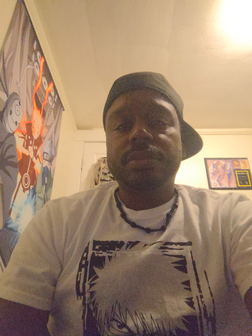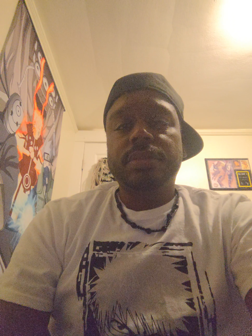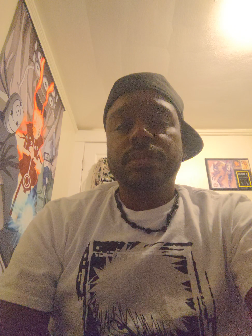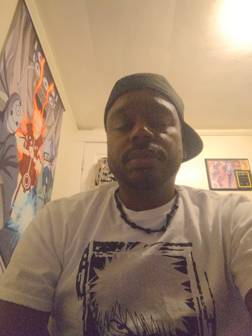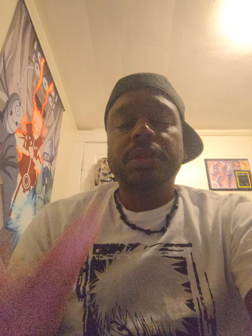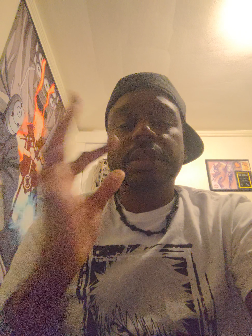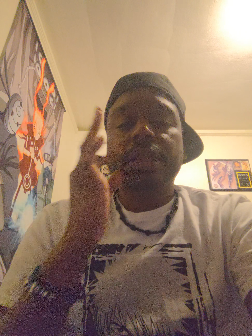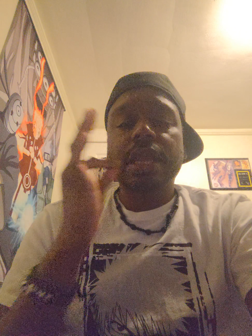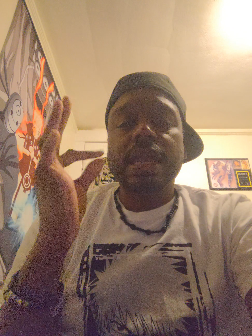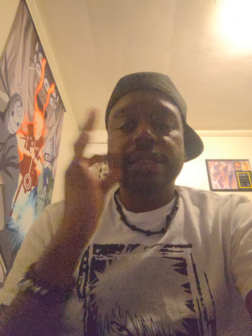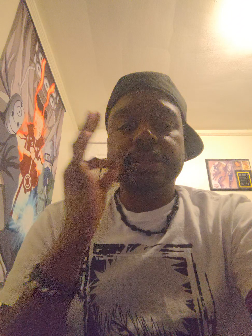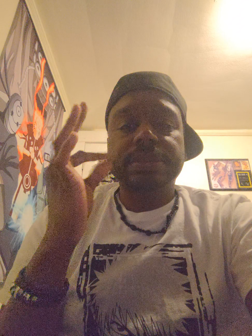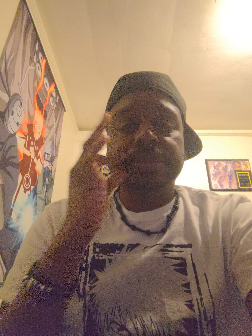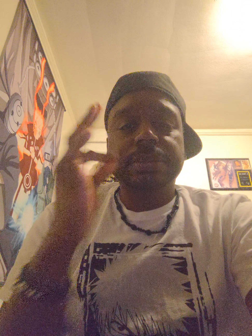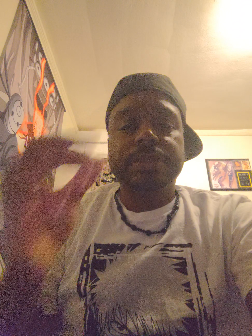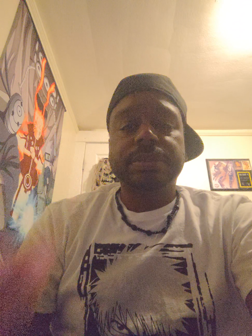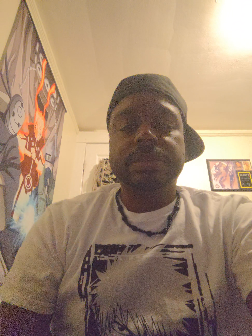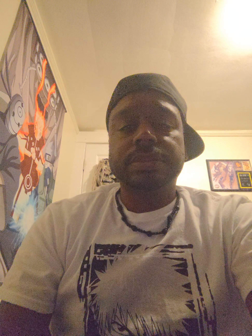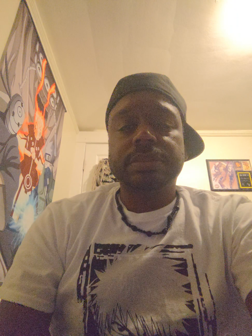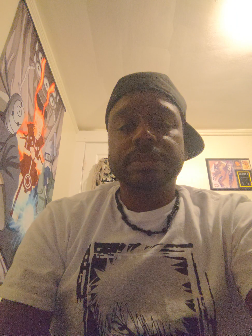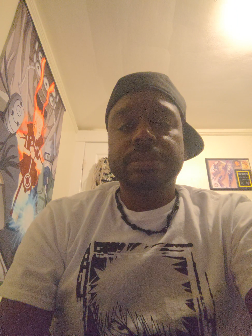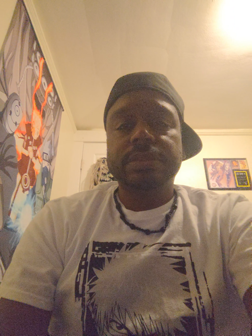cat